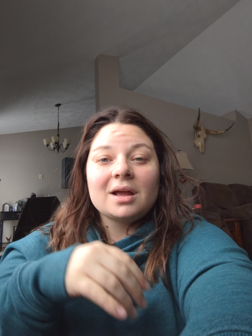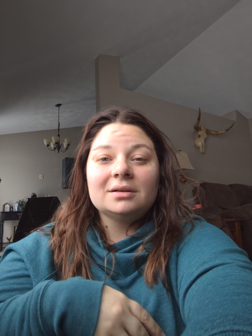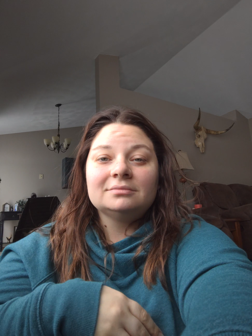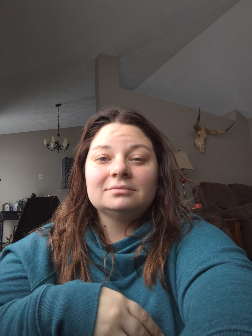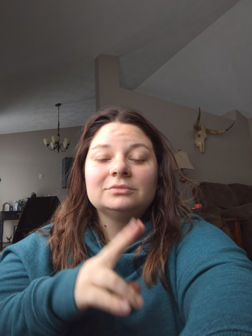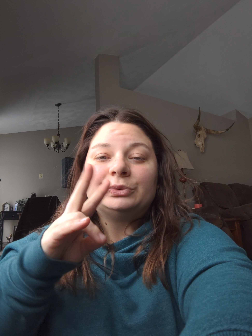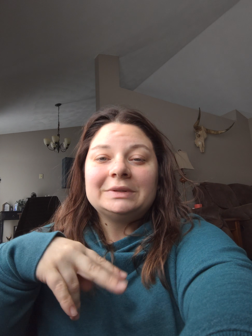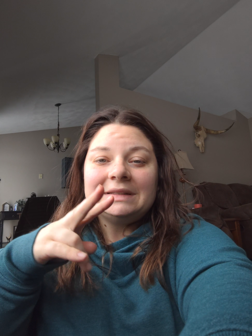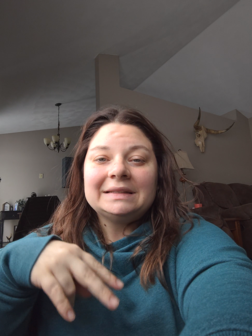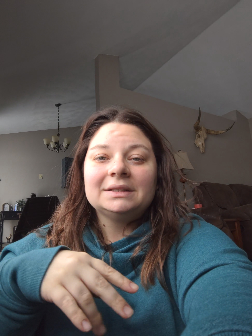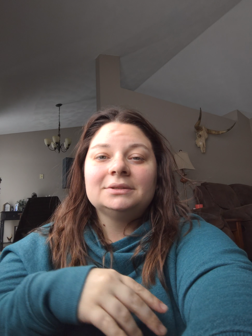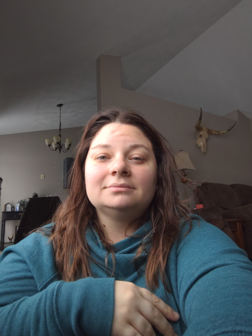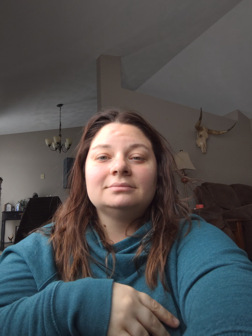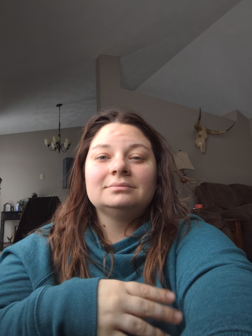read